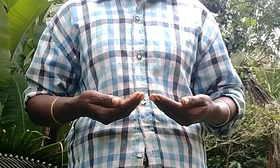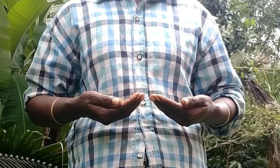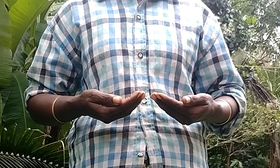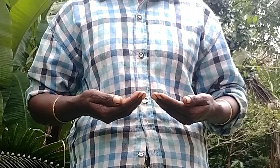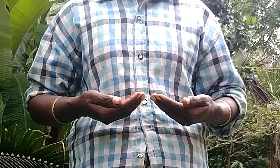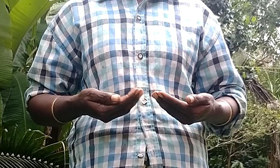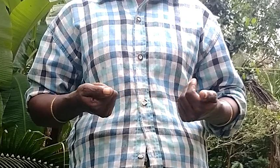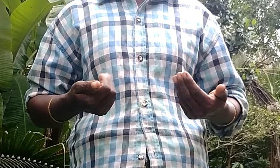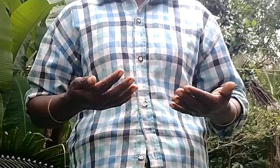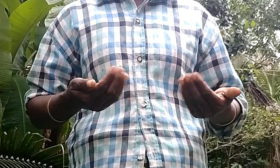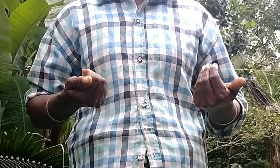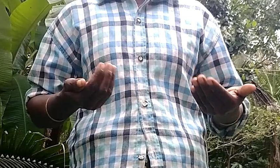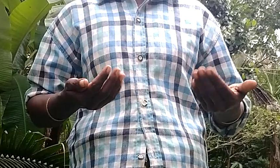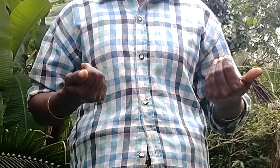Monkey